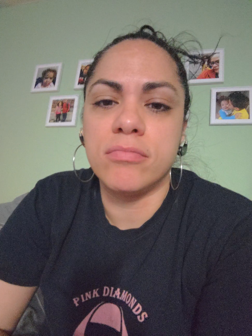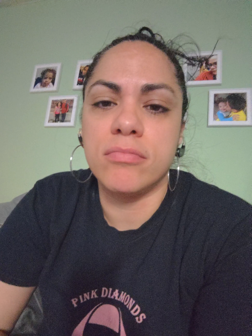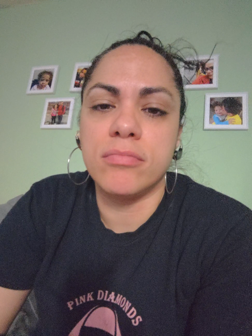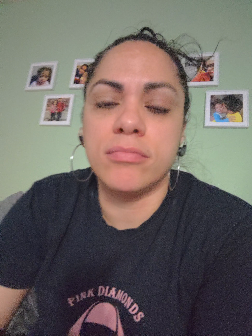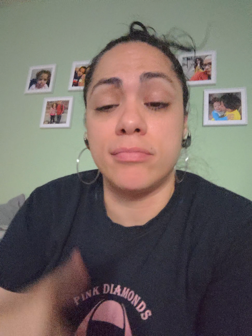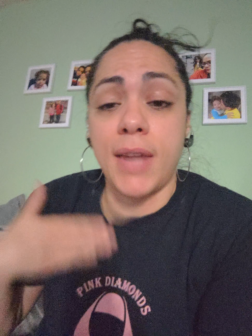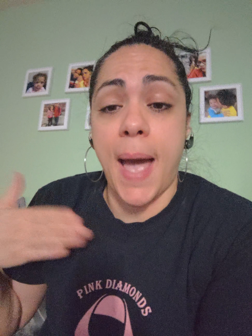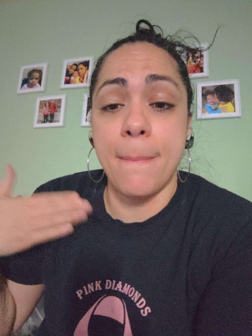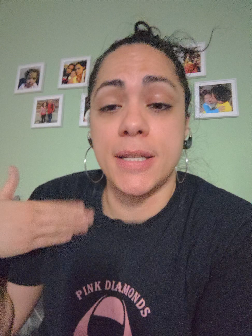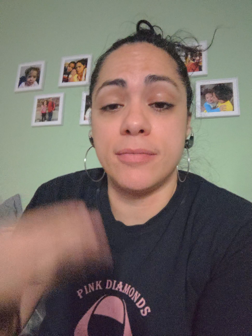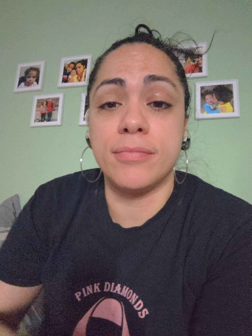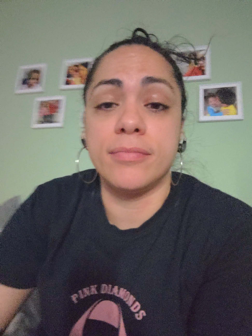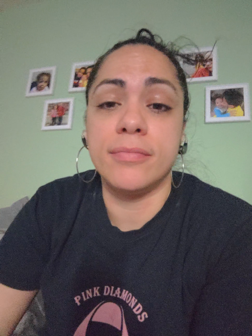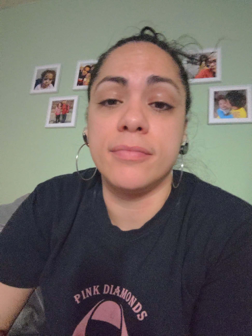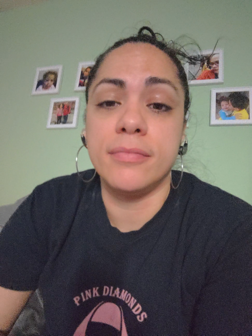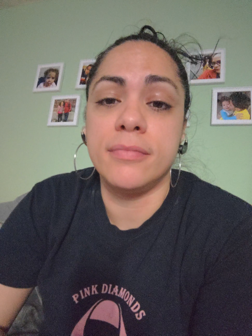happy